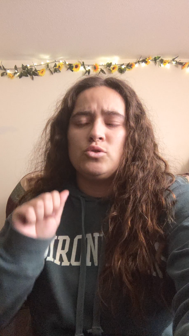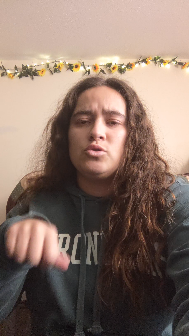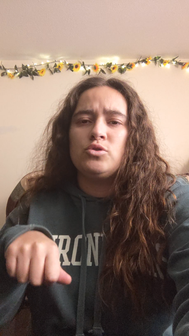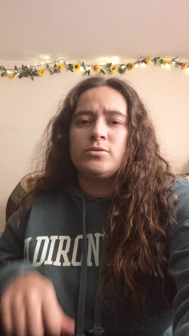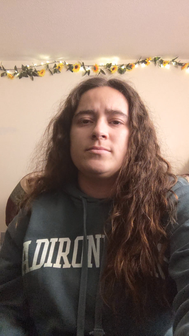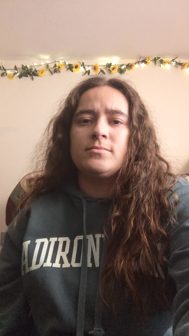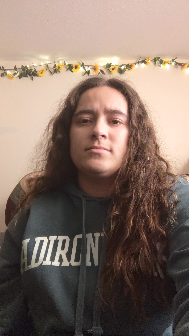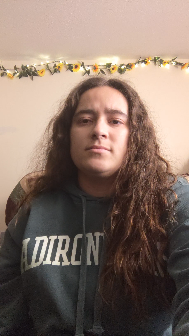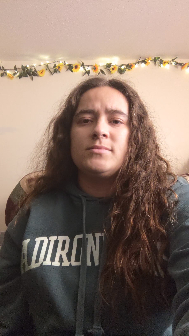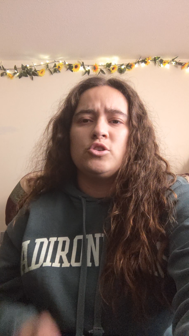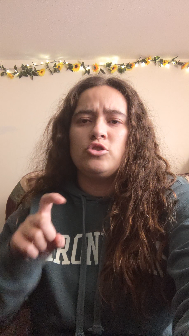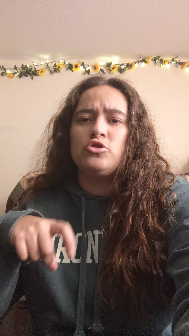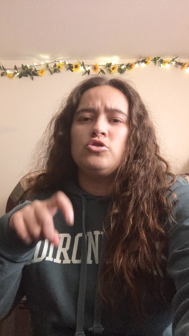should